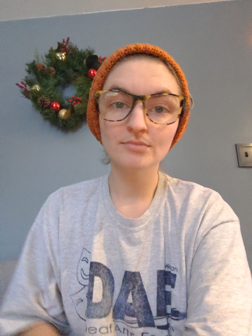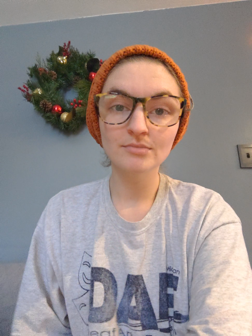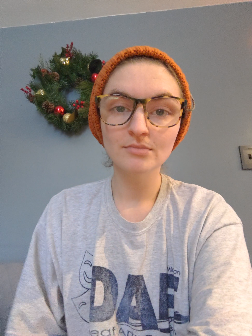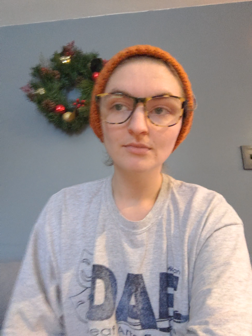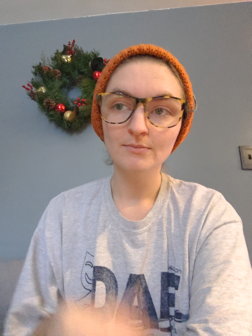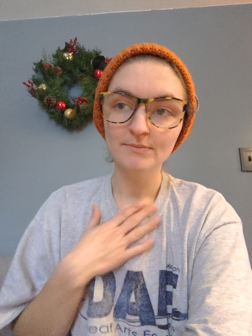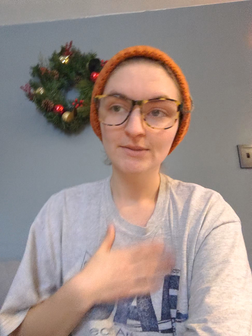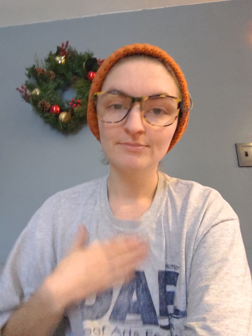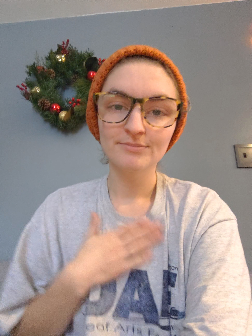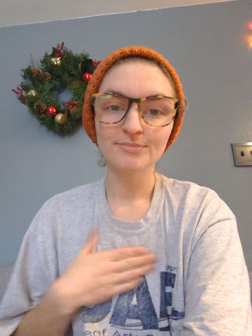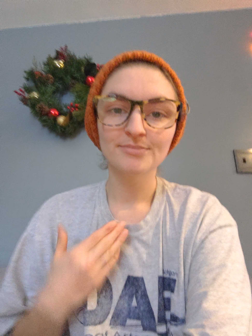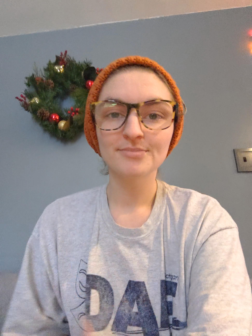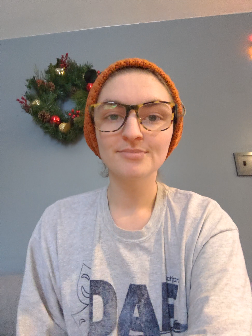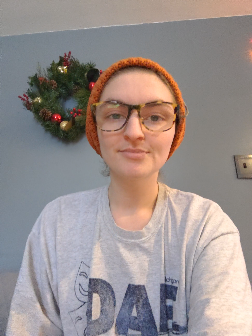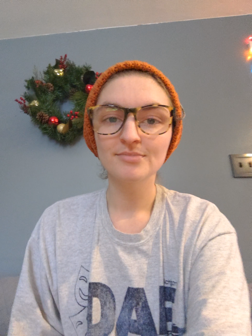please